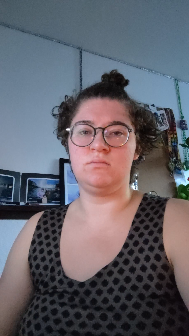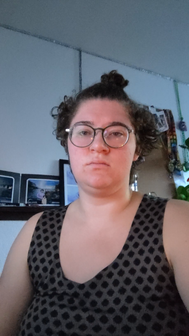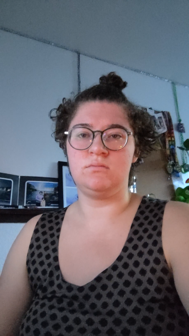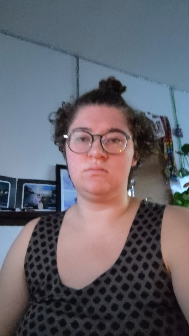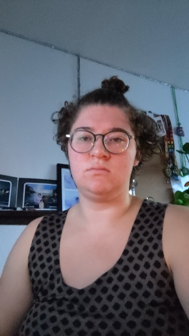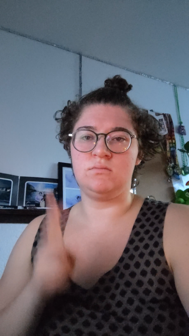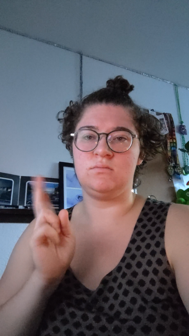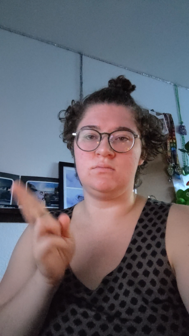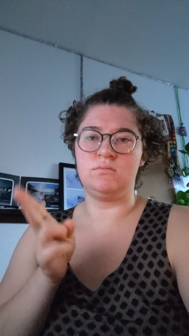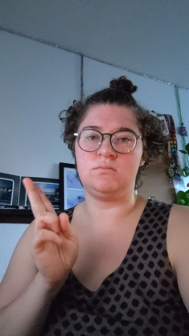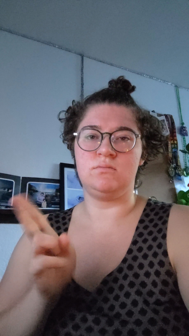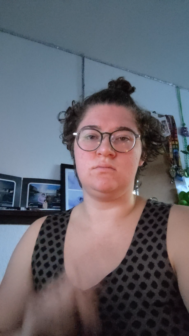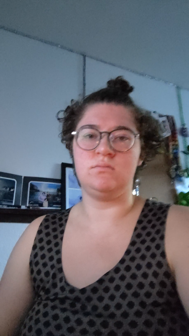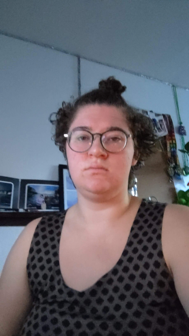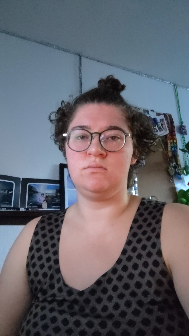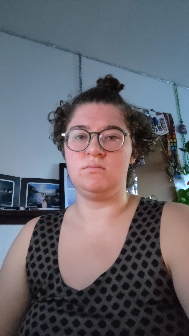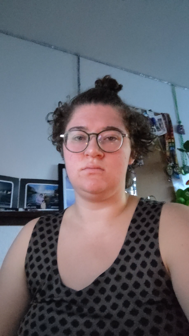hurry